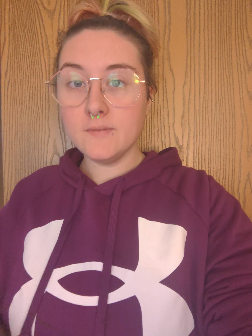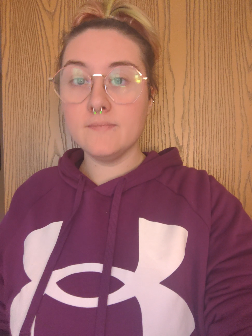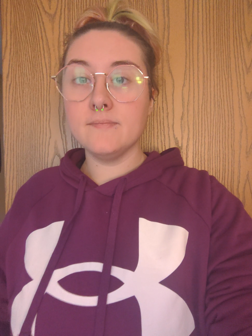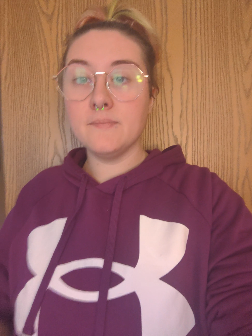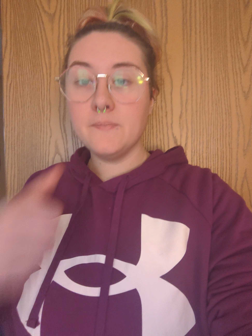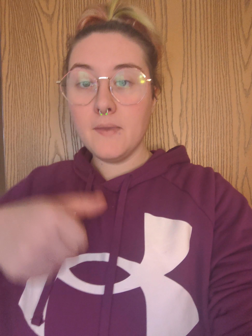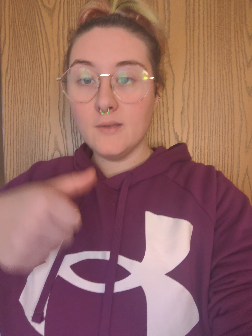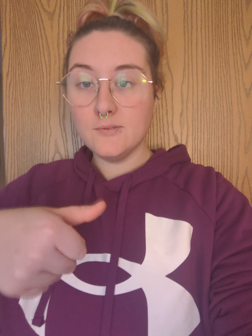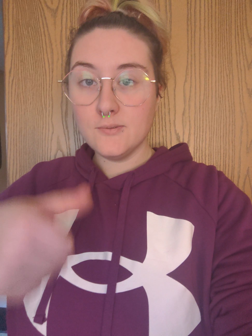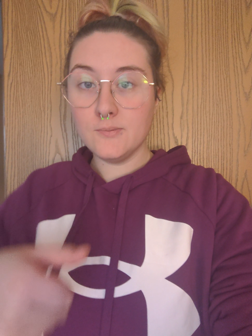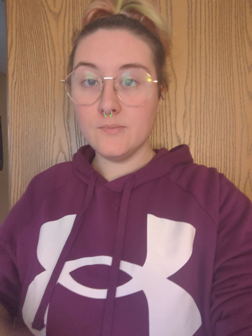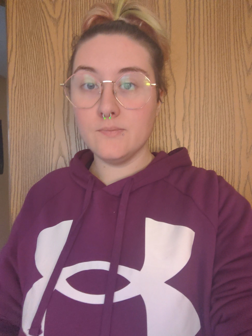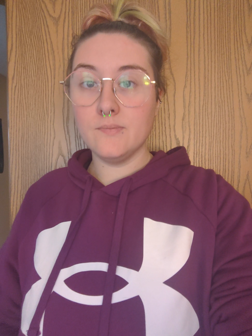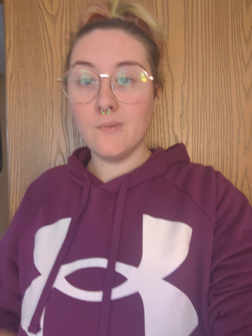puzzle